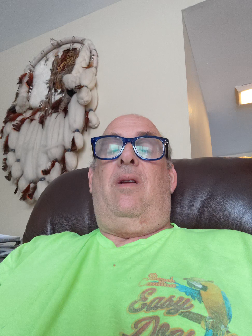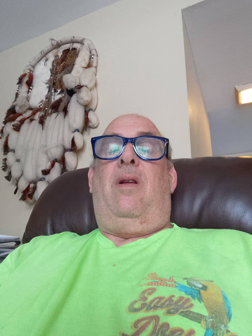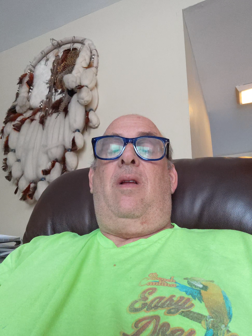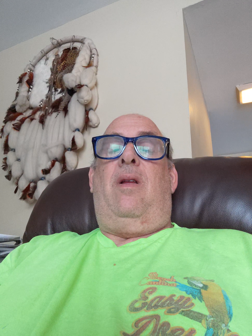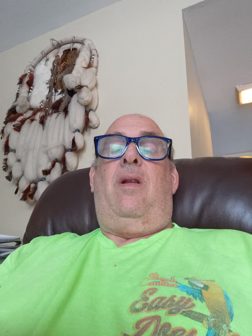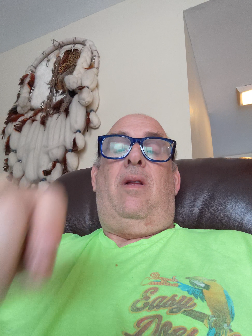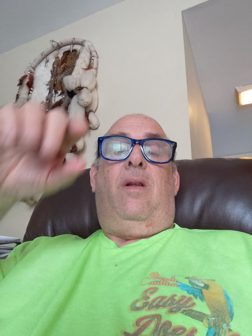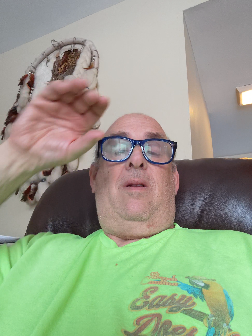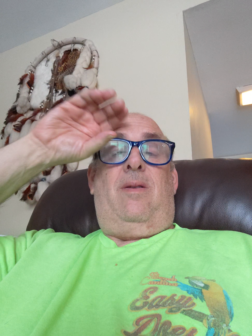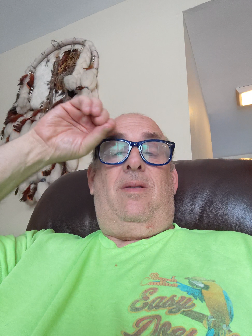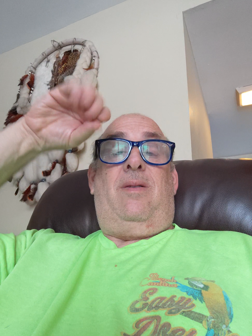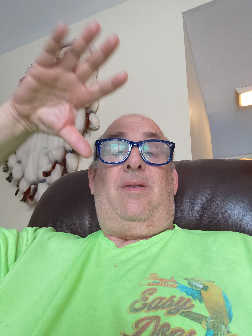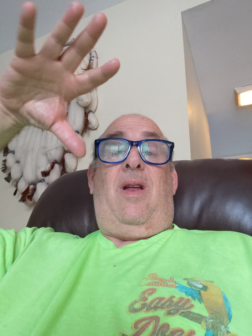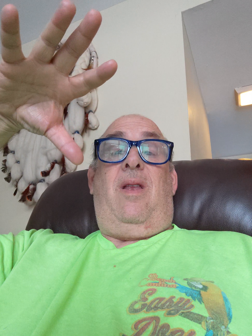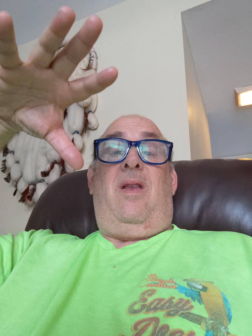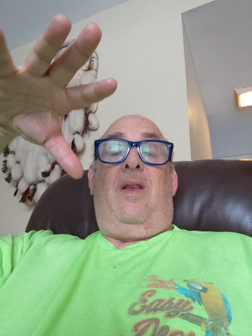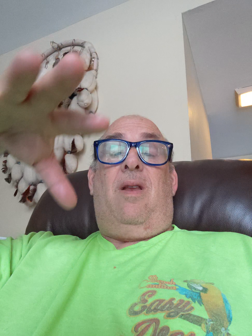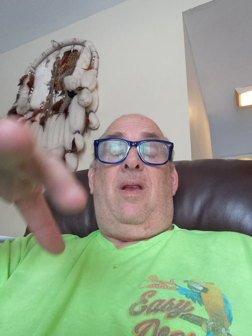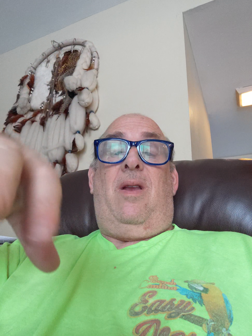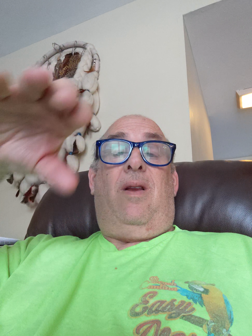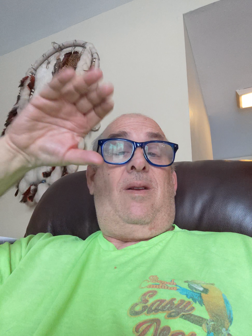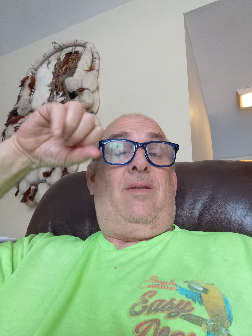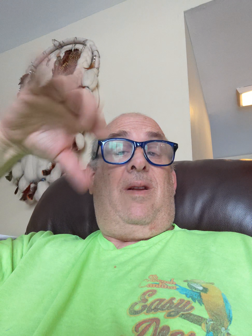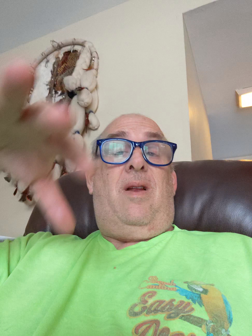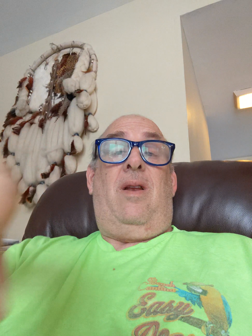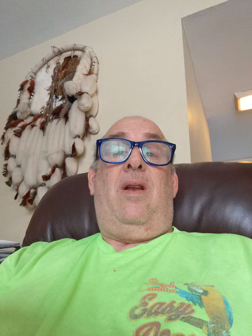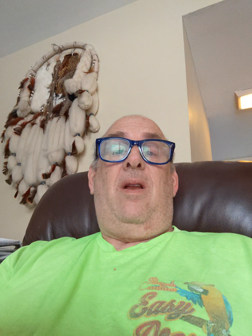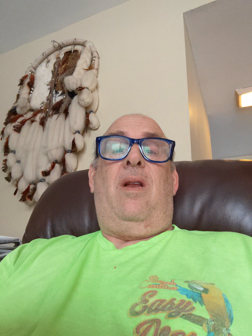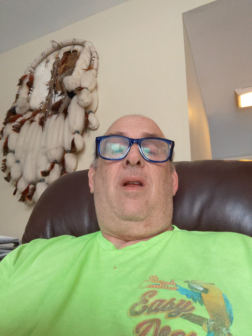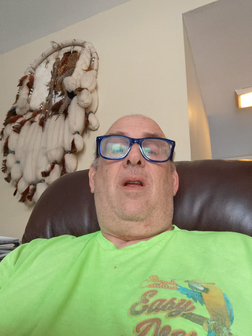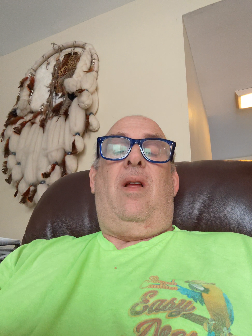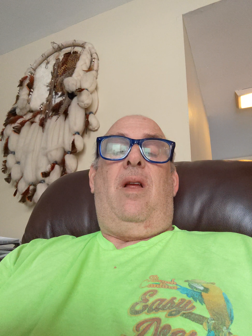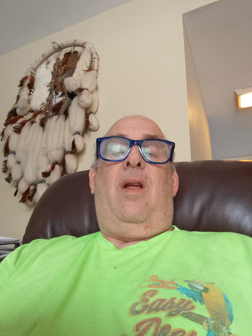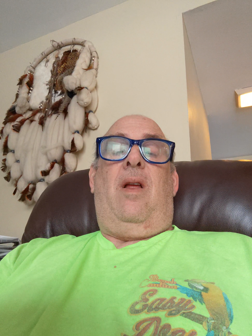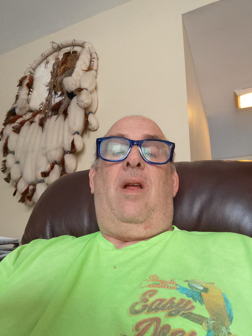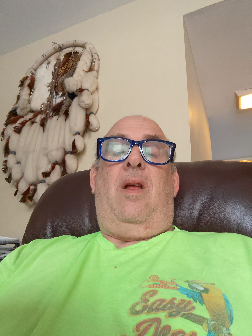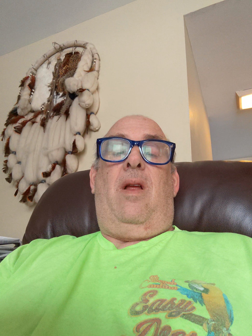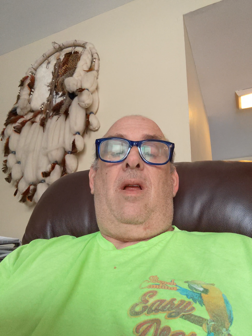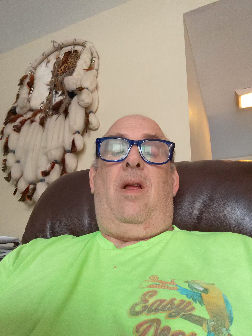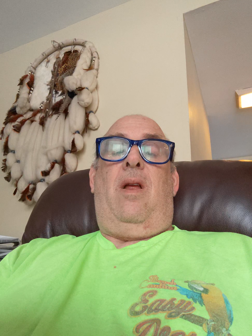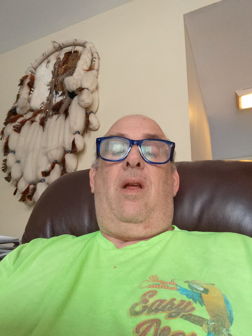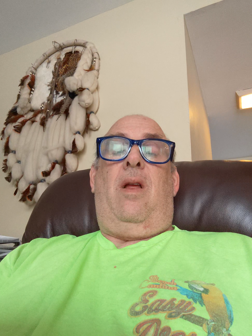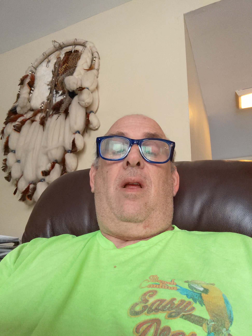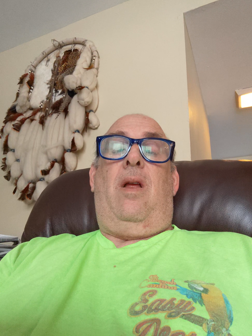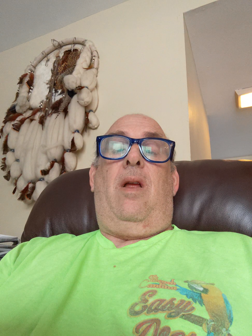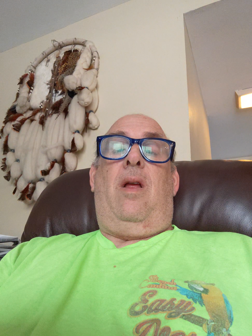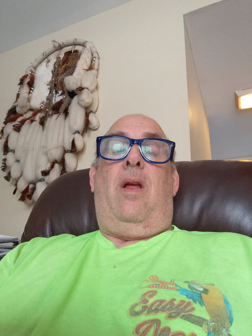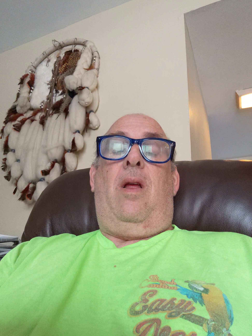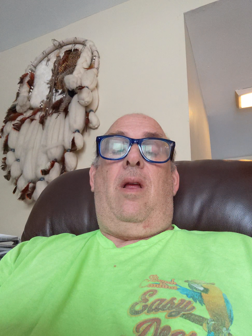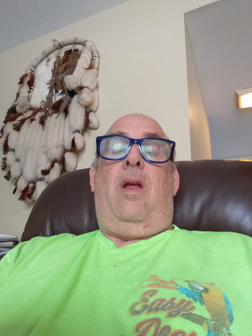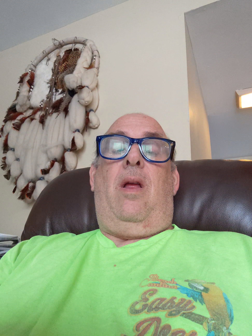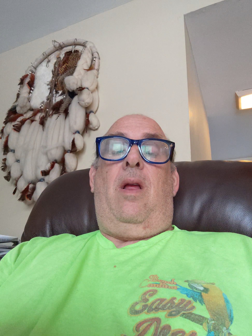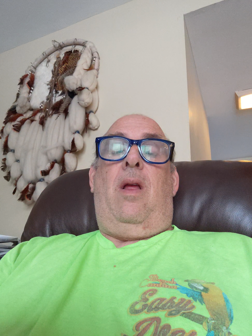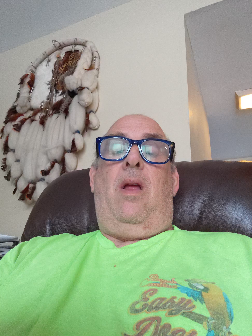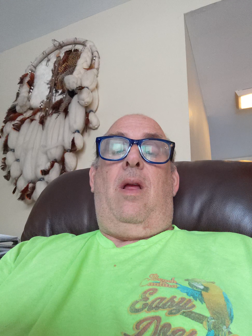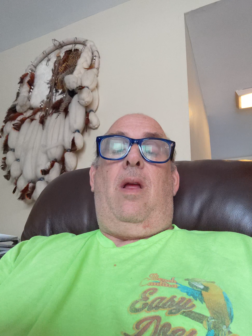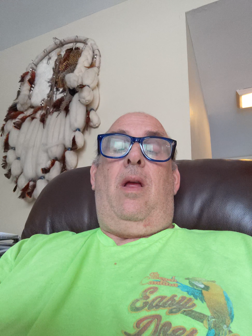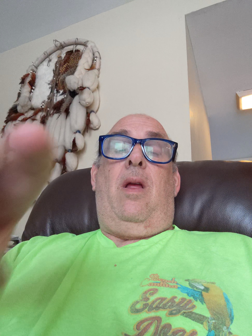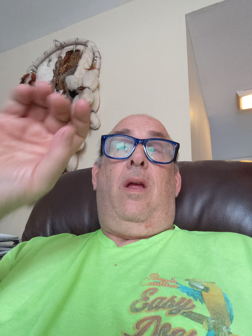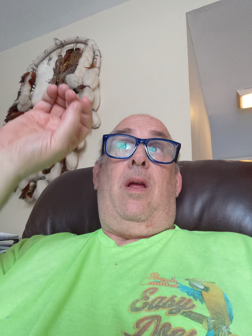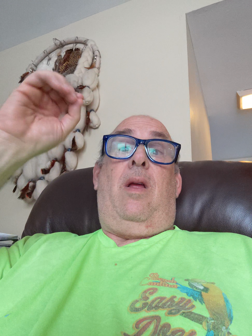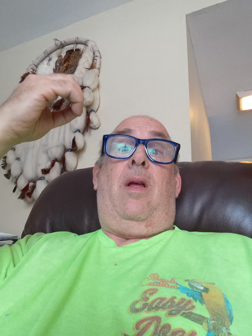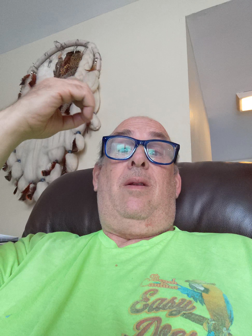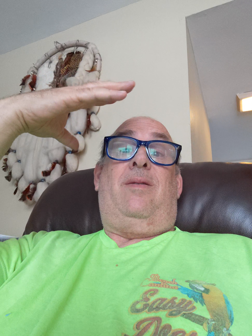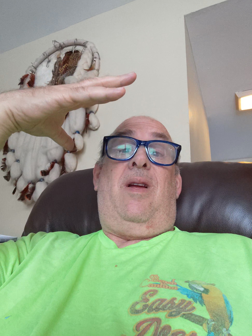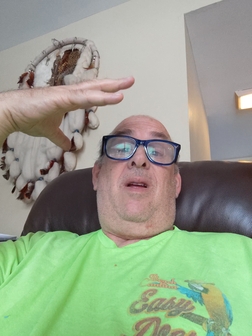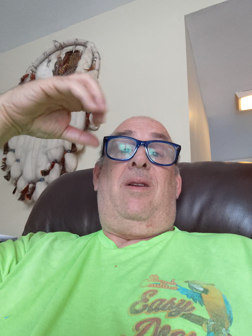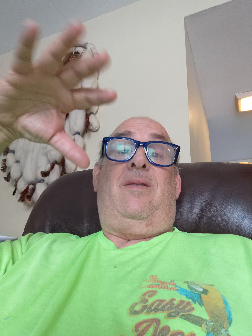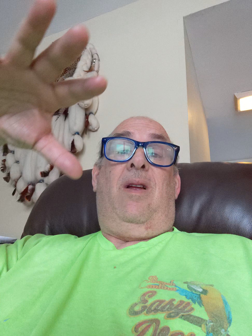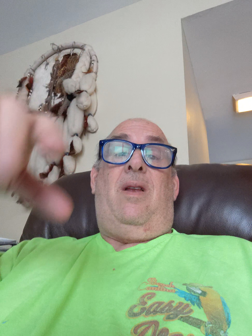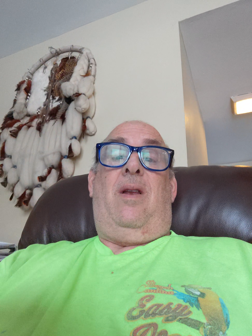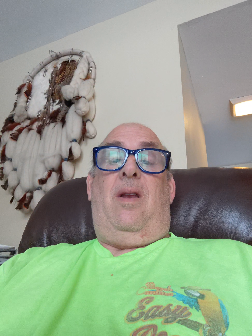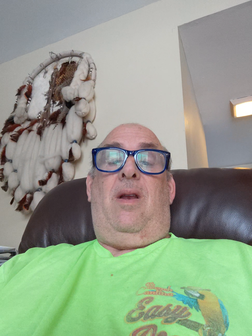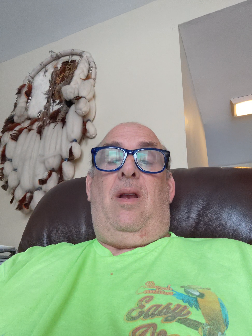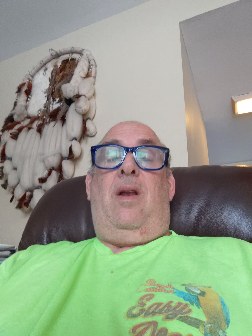sun